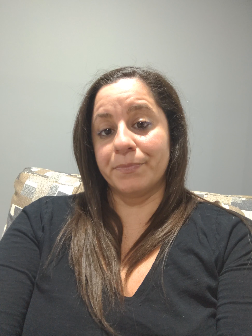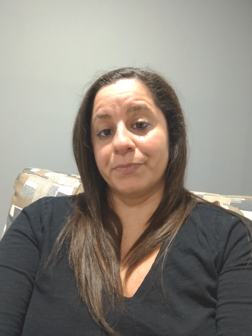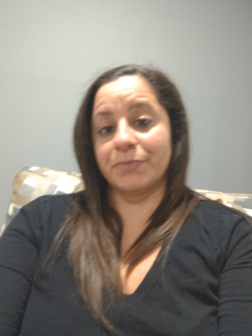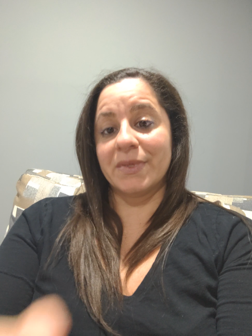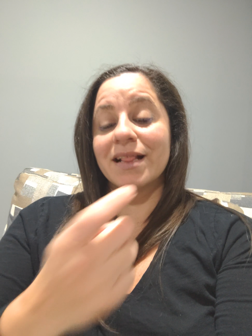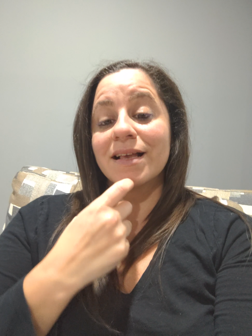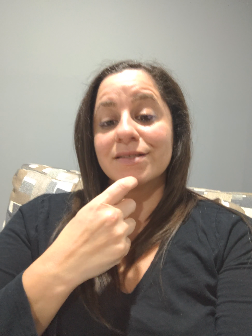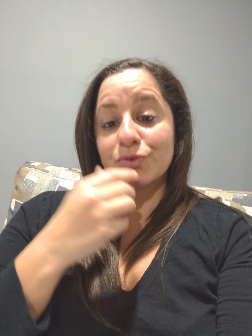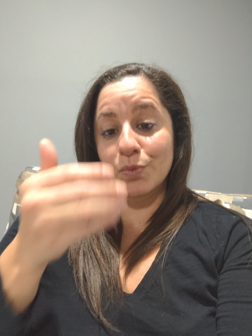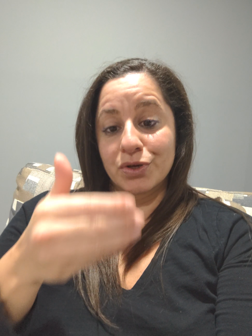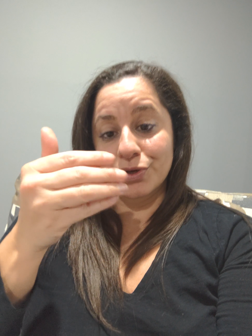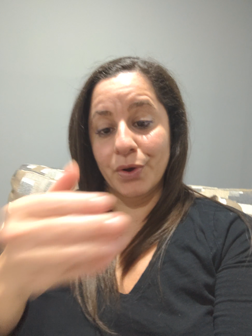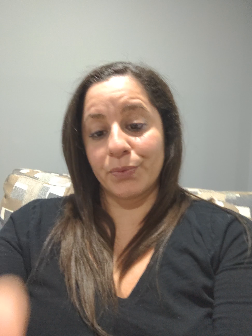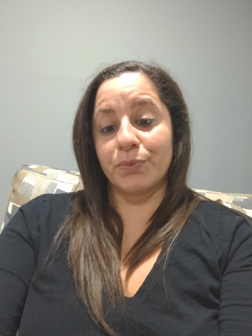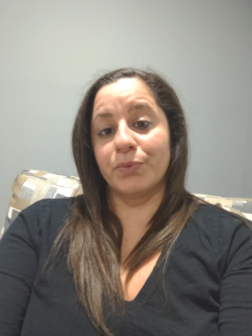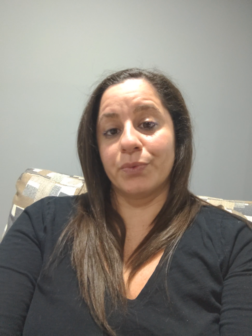window